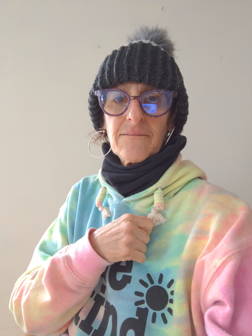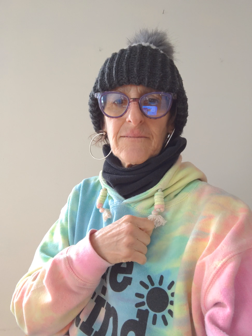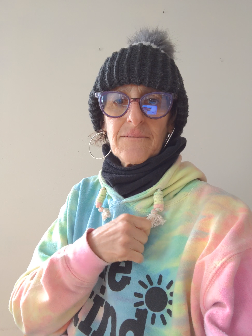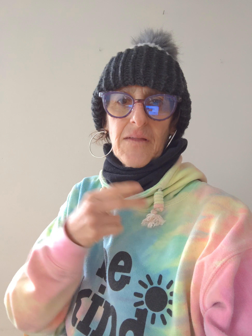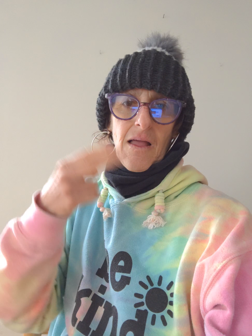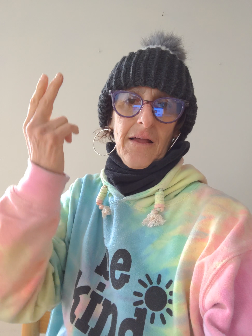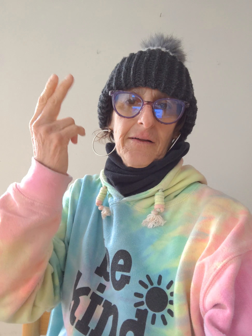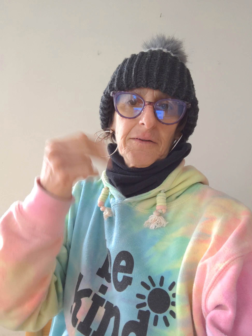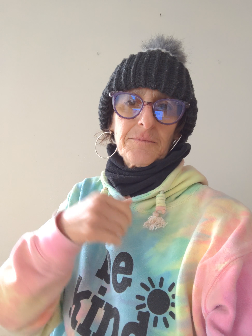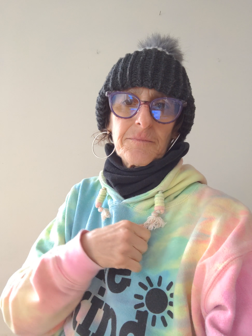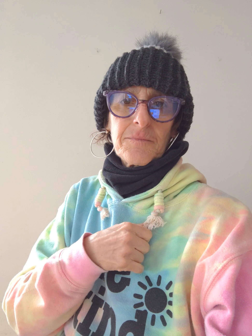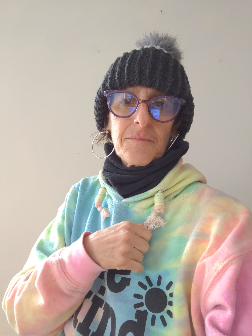high